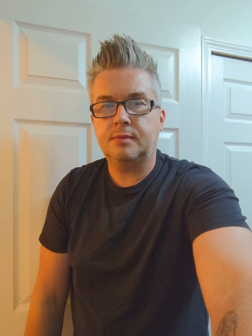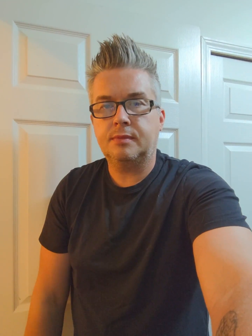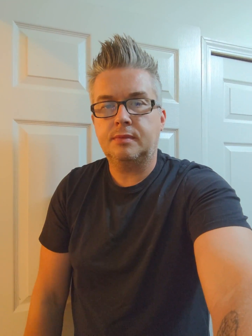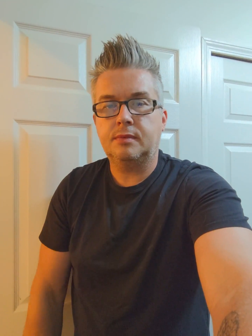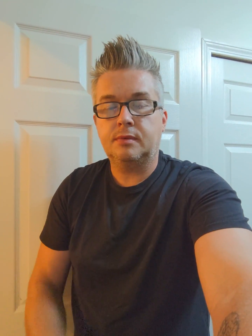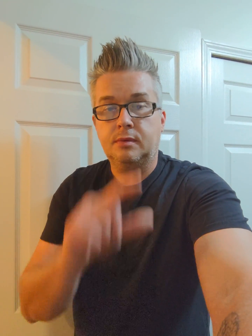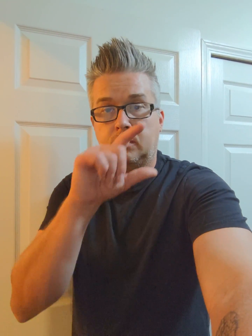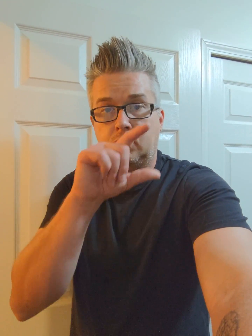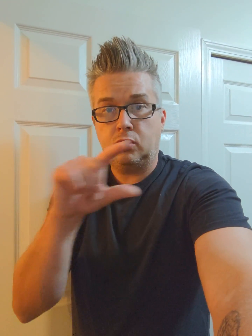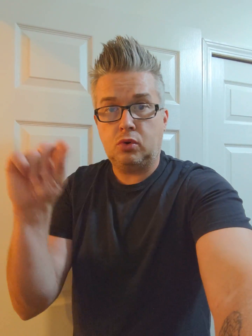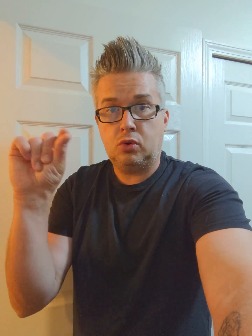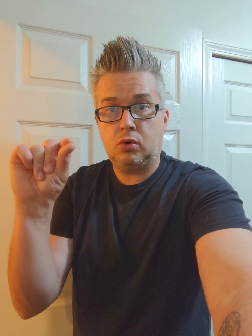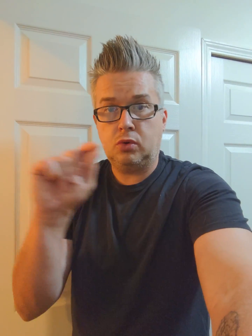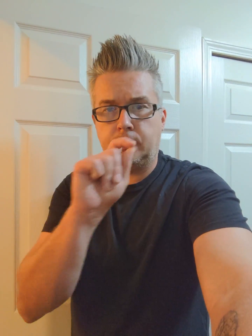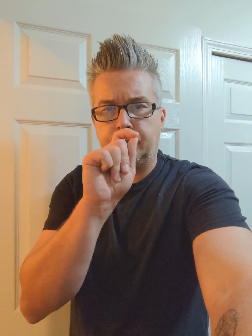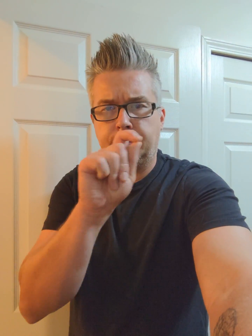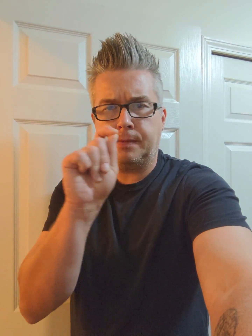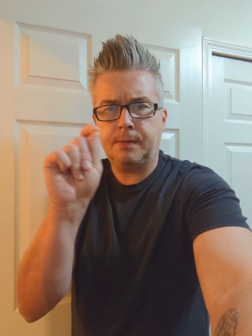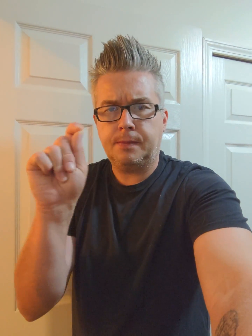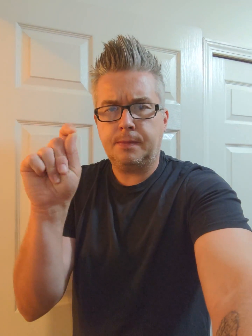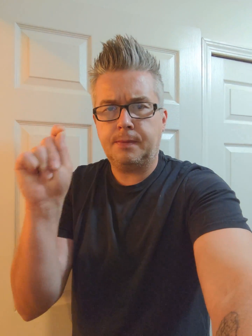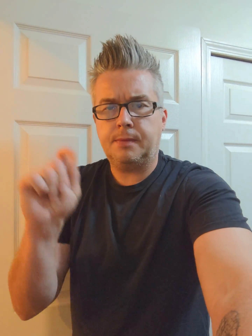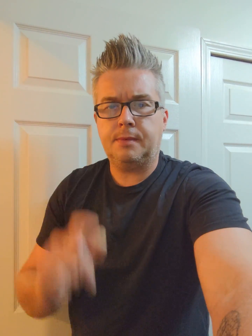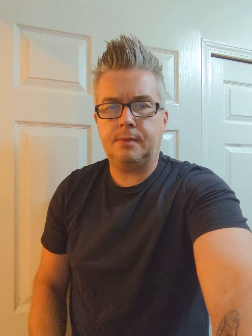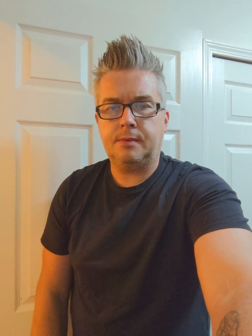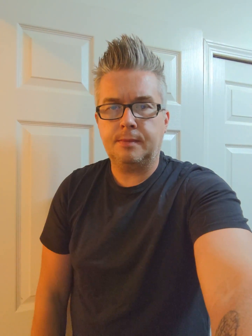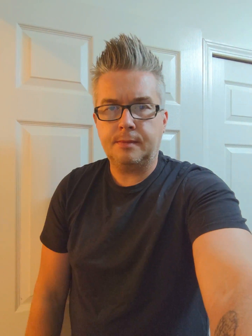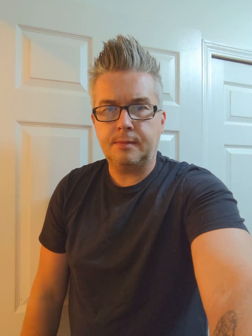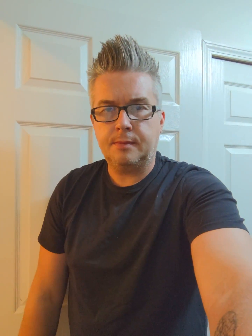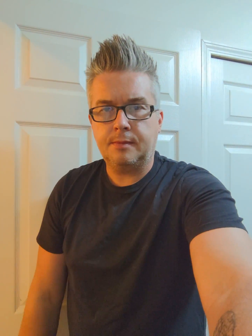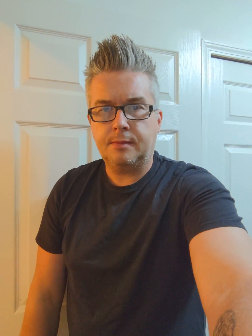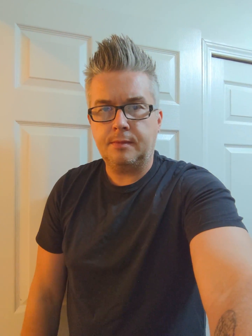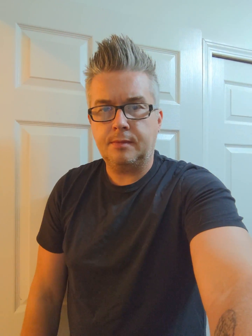peas